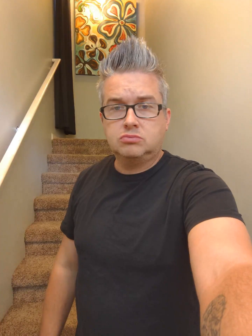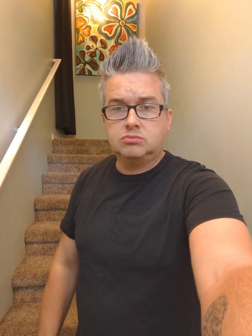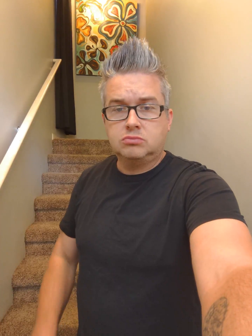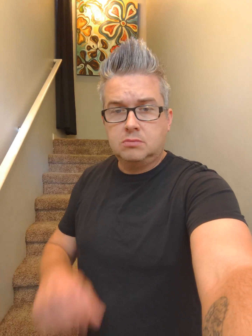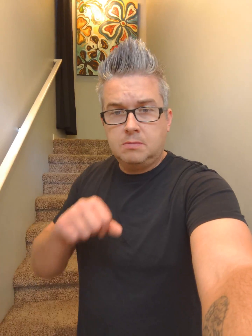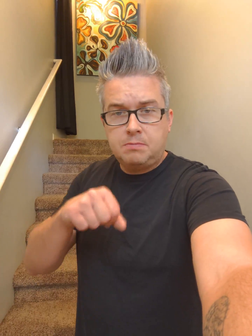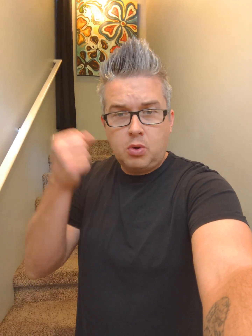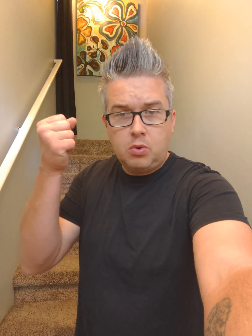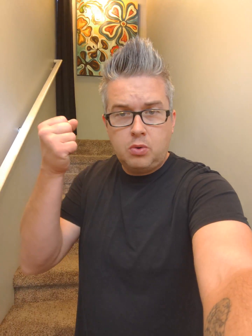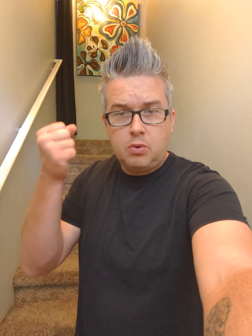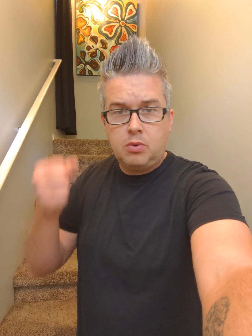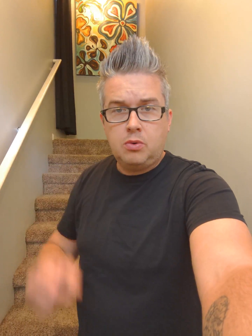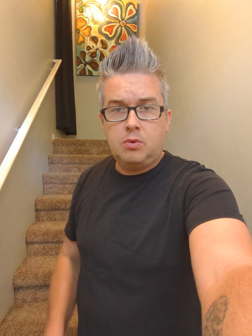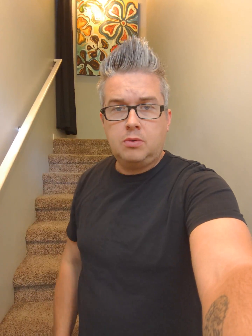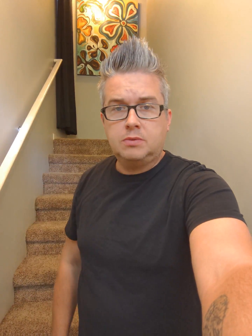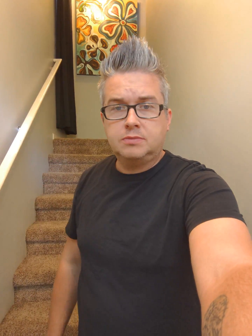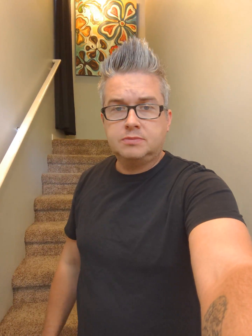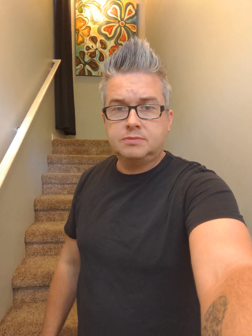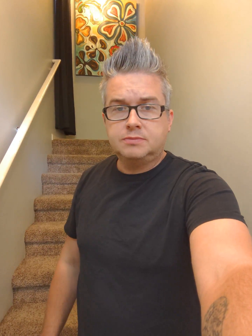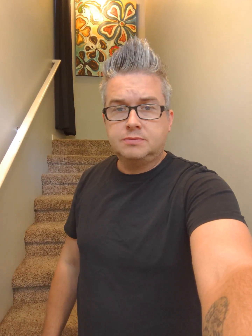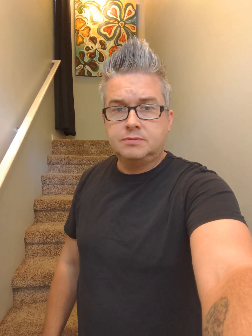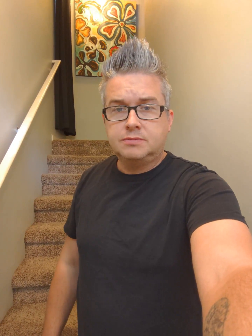break